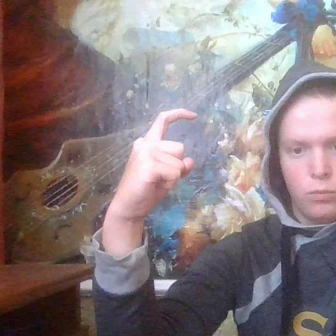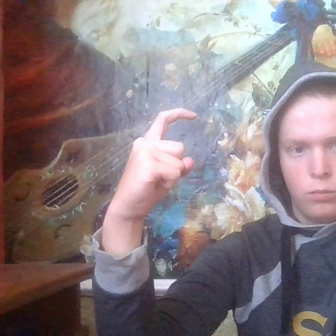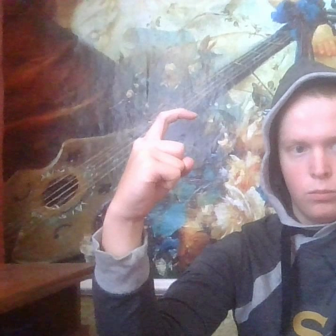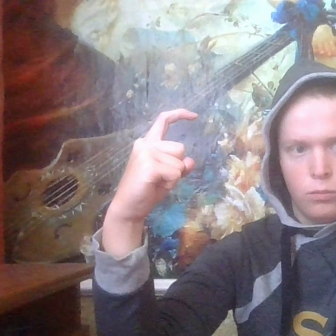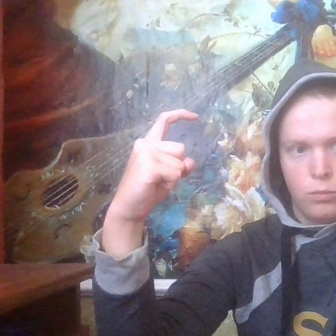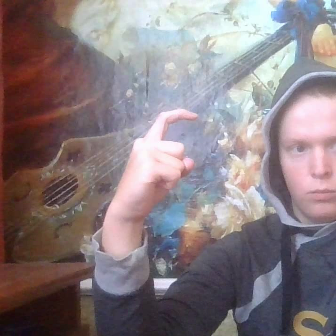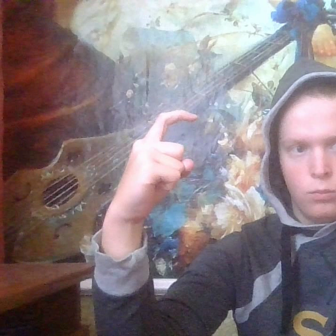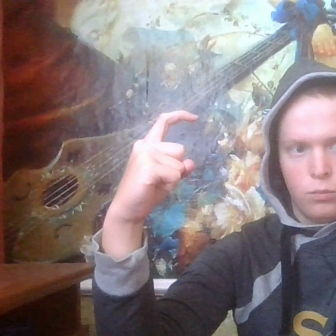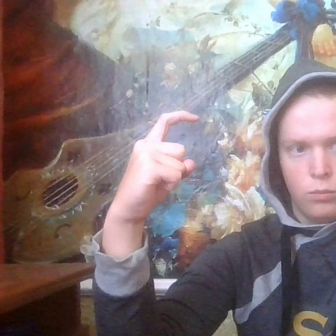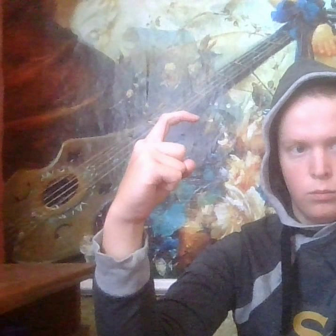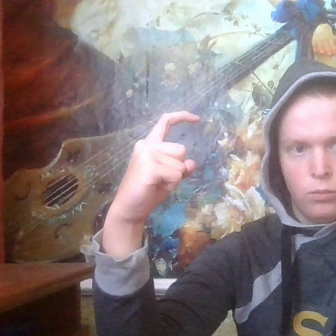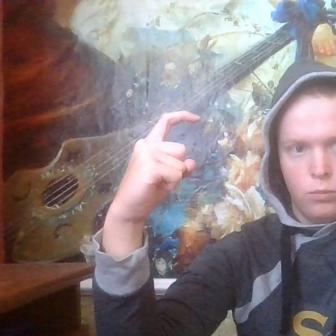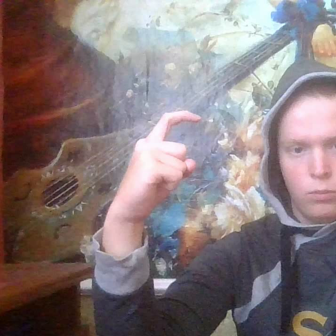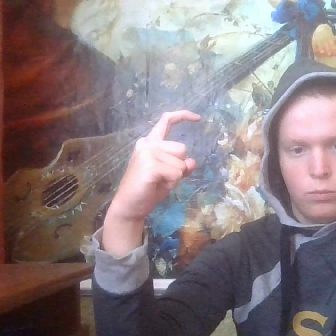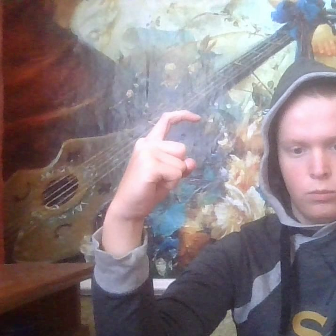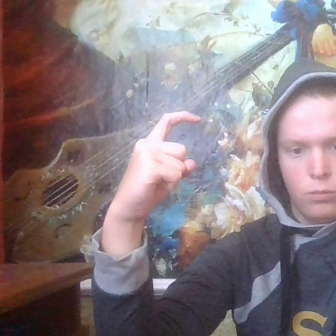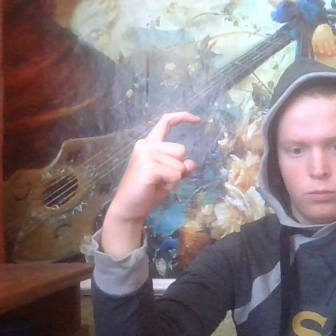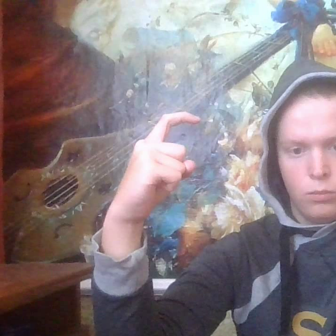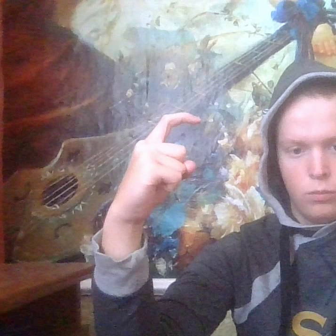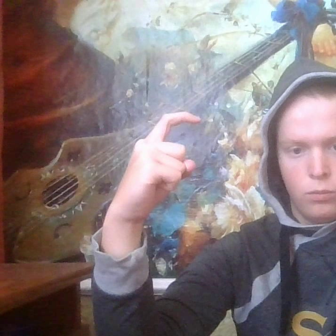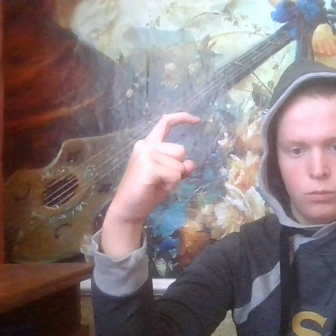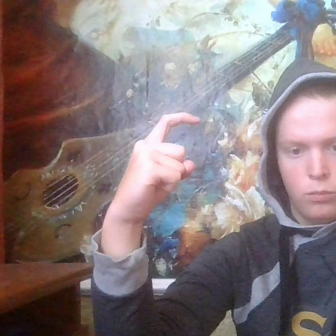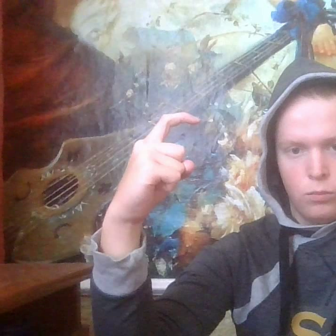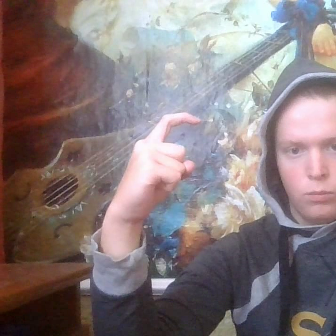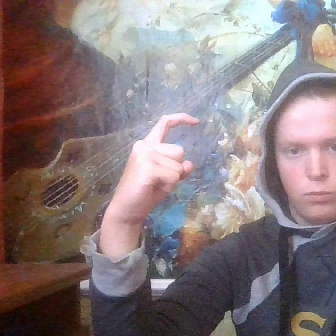Х